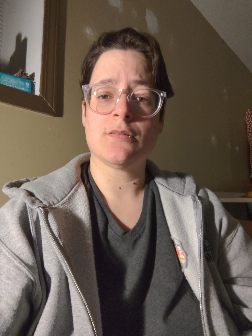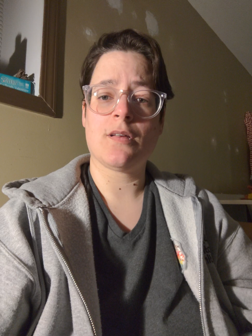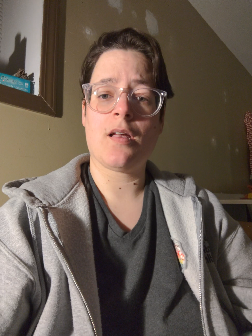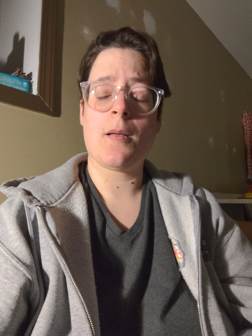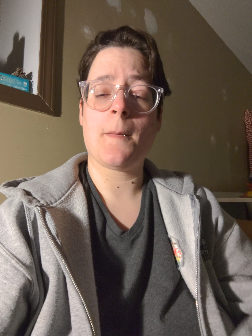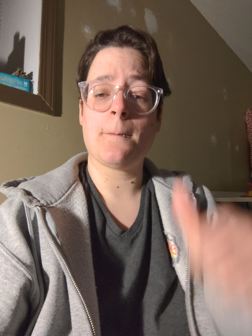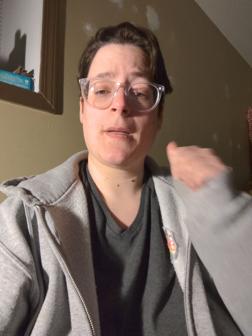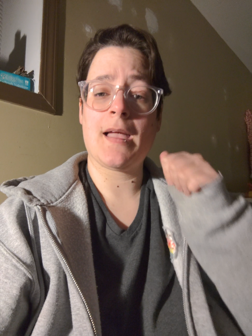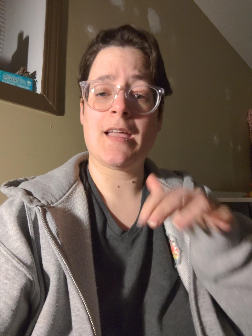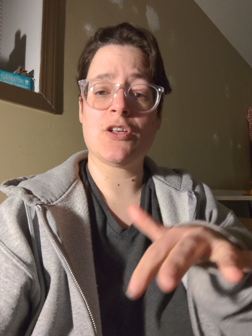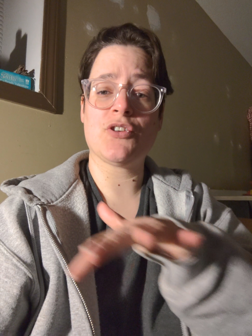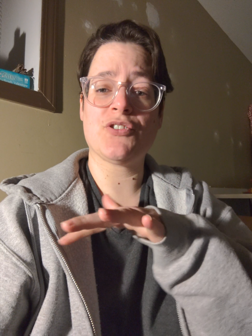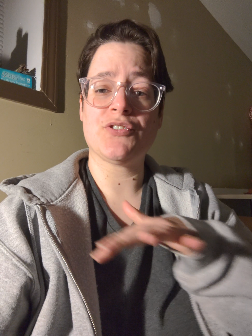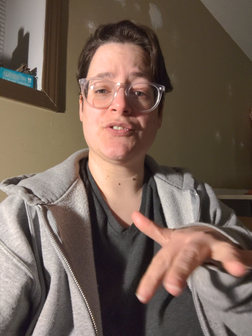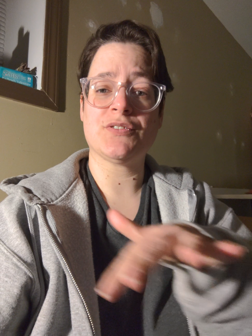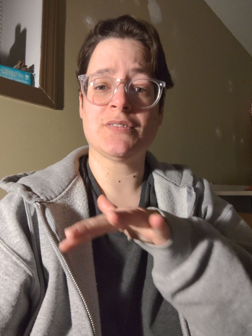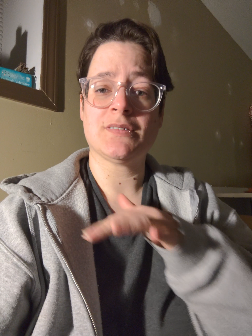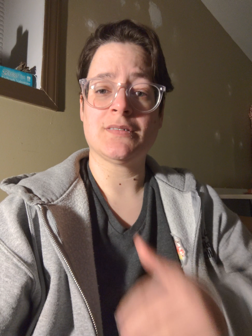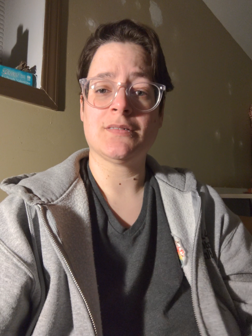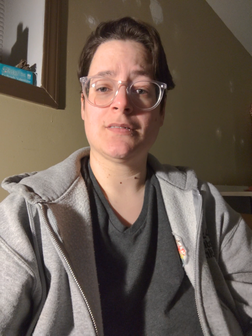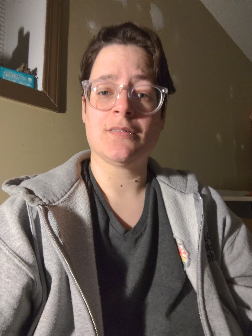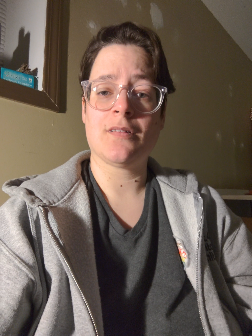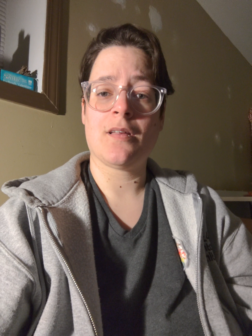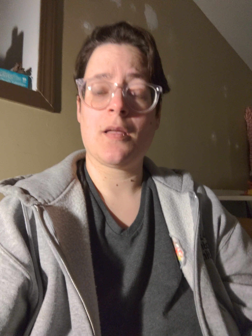backyard